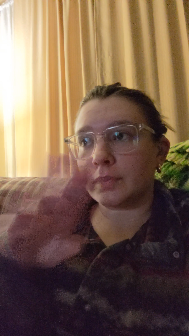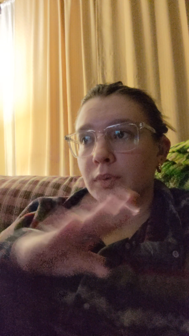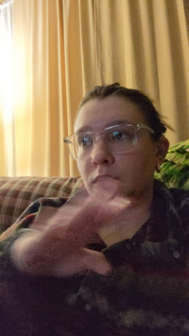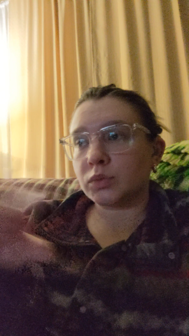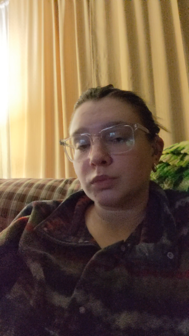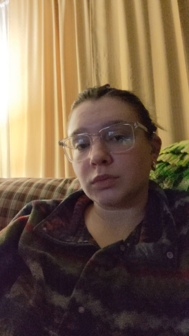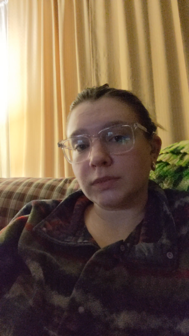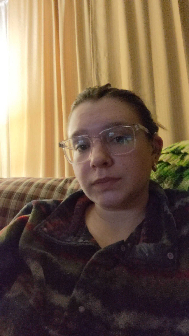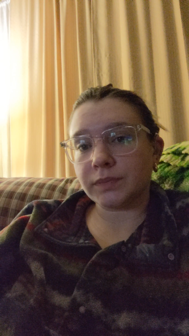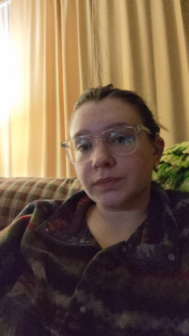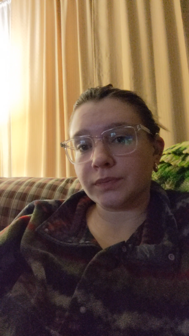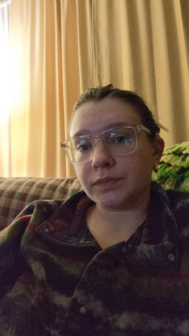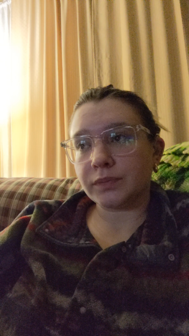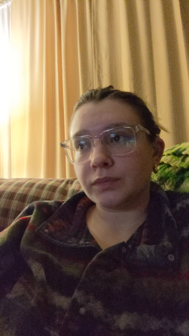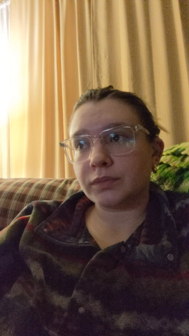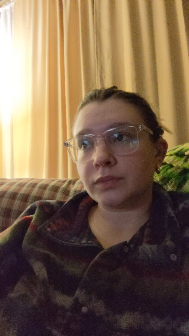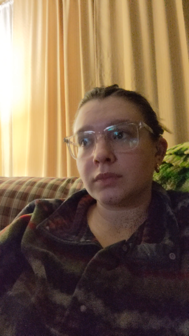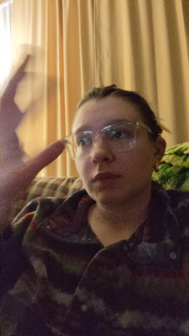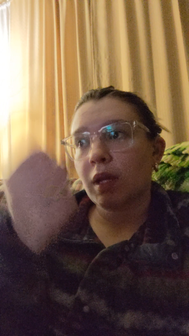catch